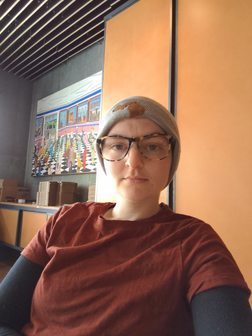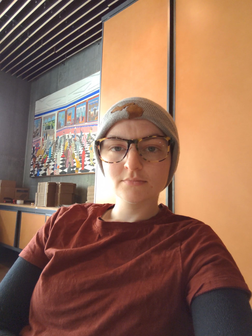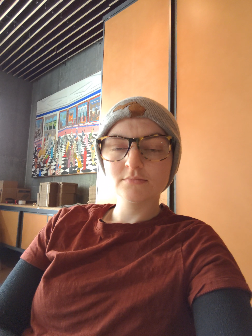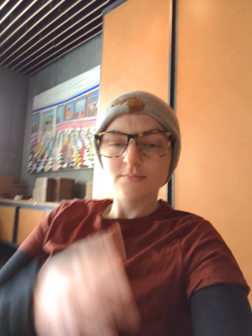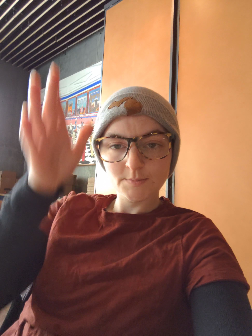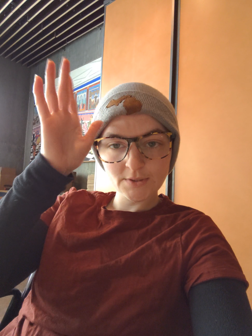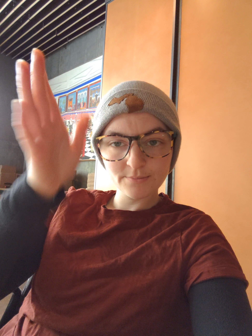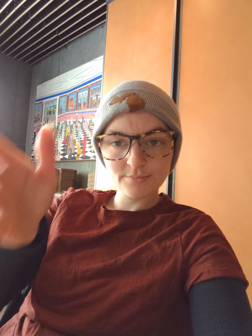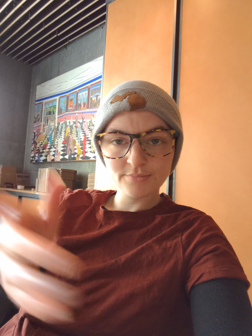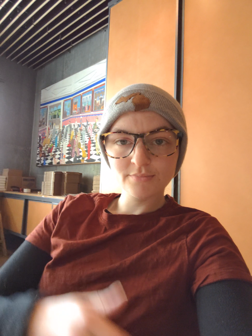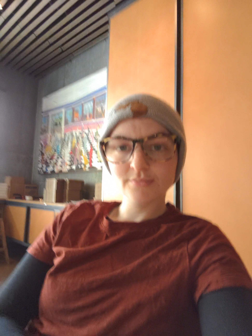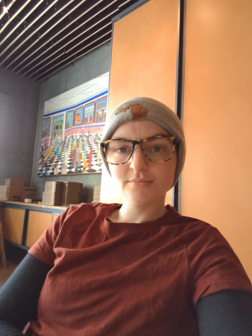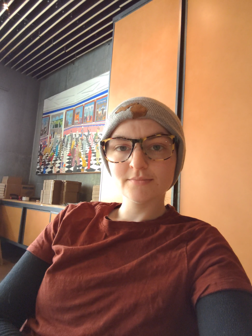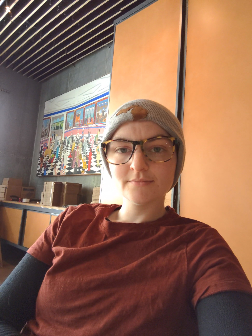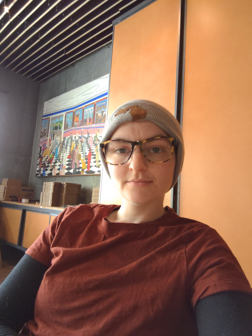grandpa